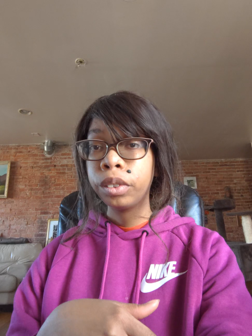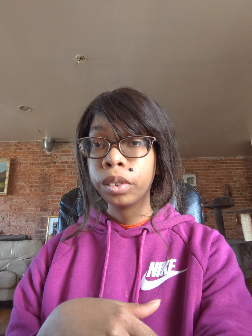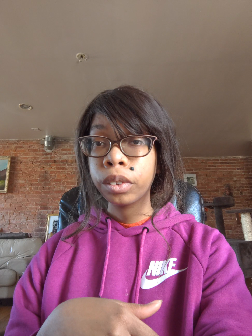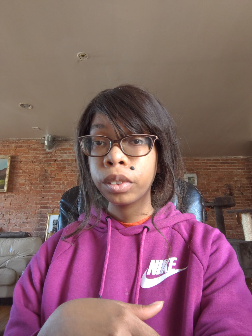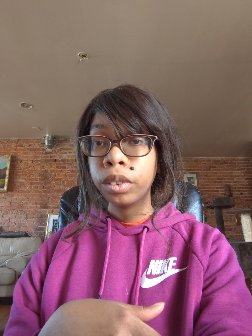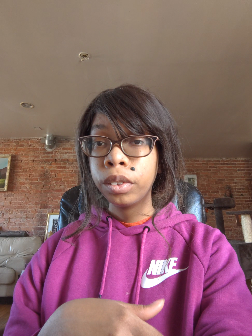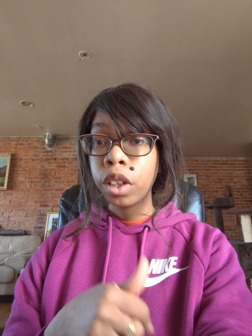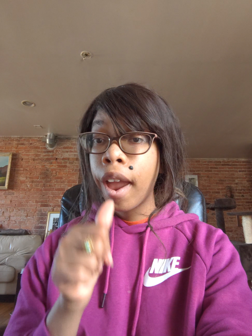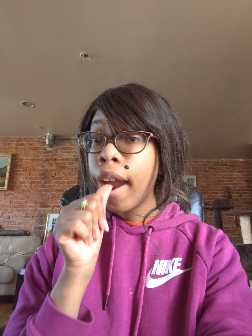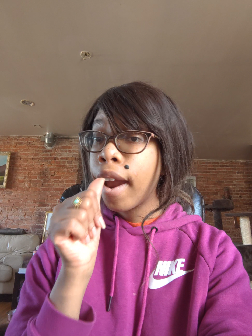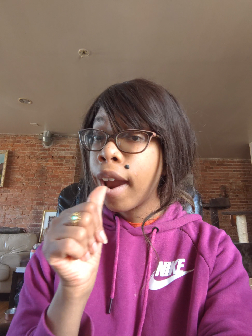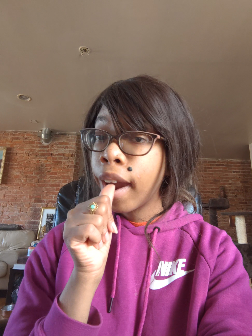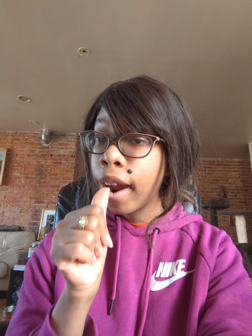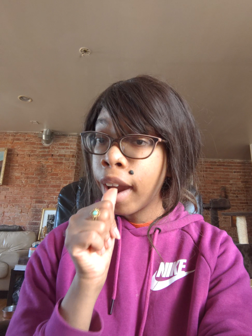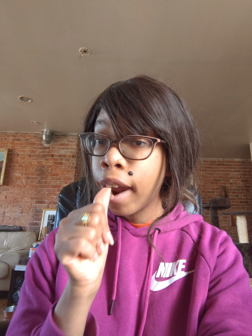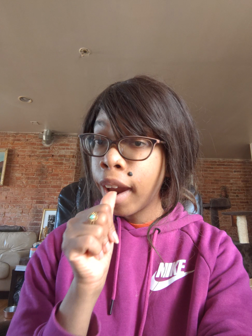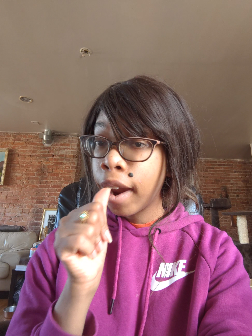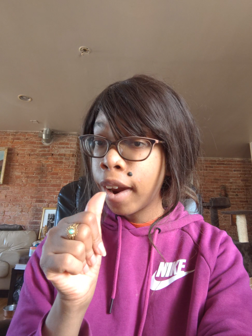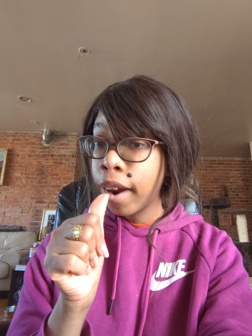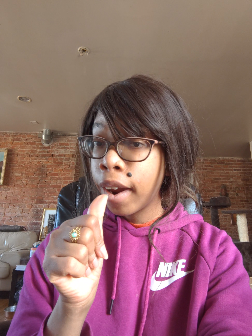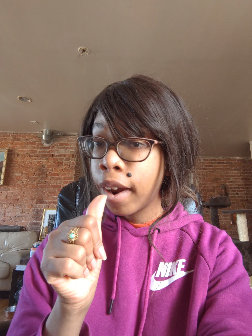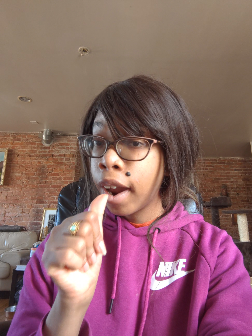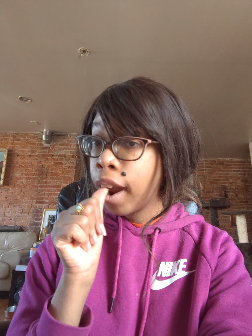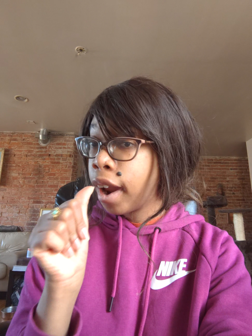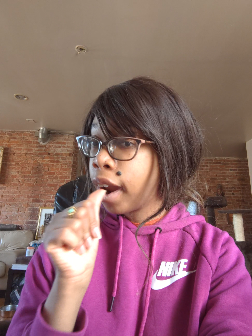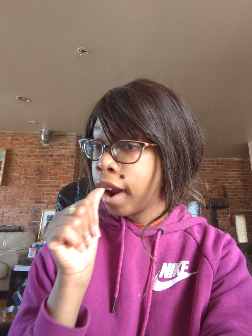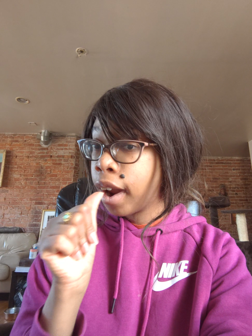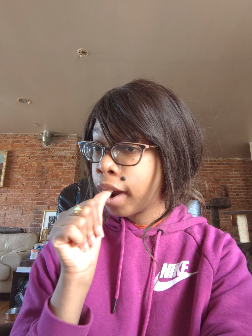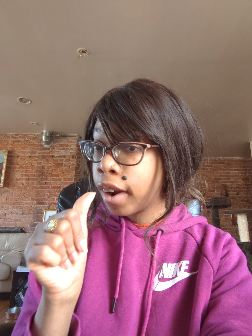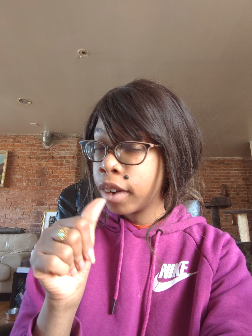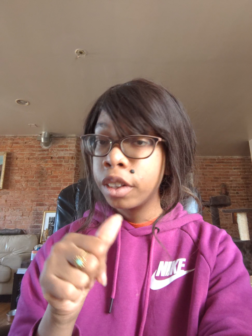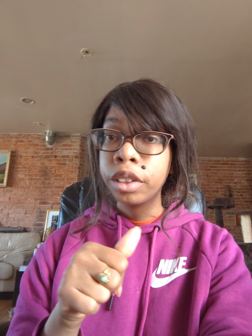nuts